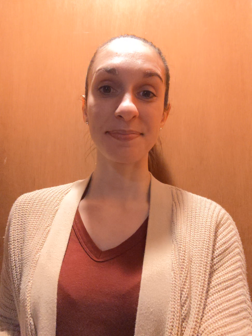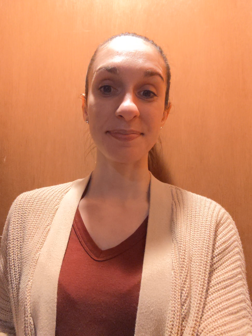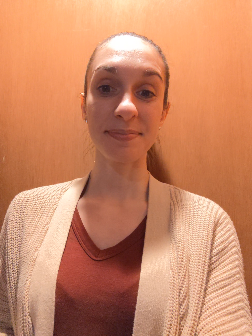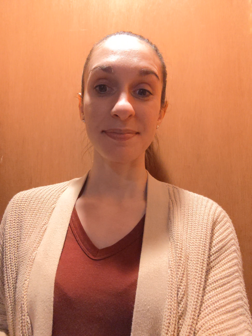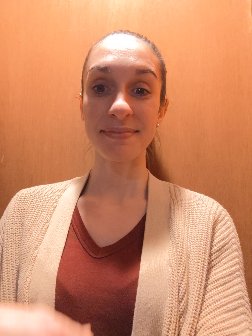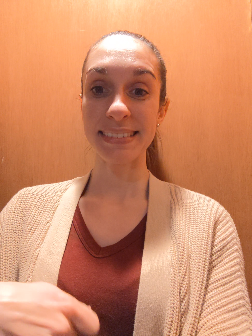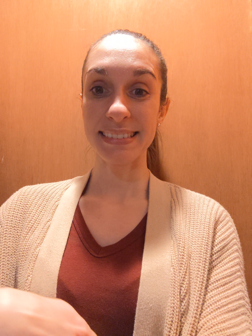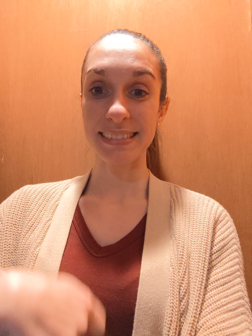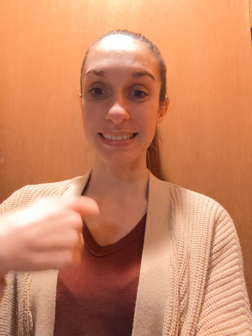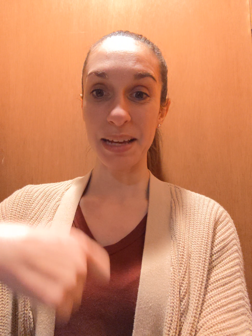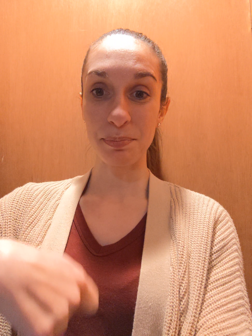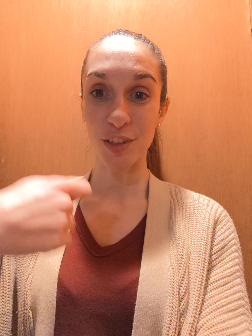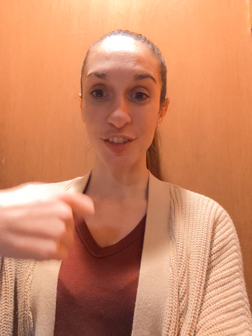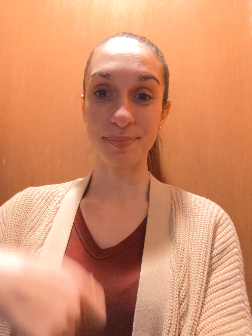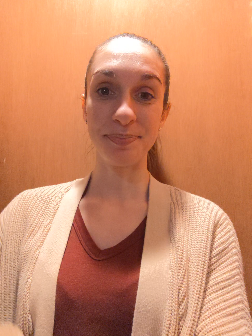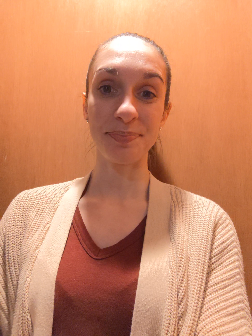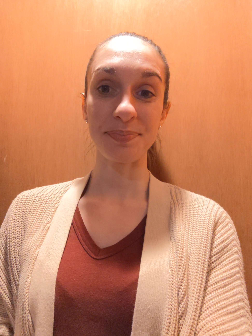zipper